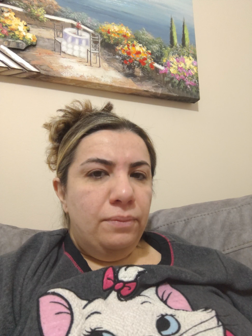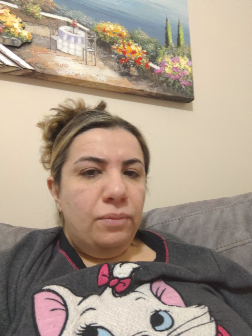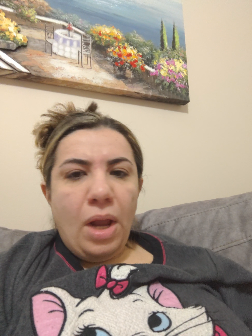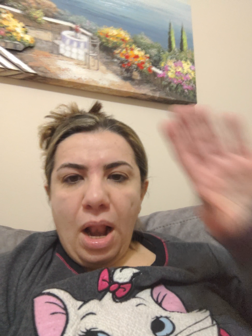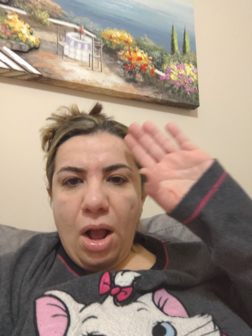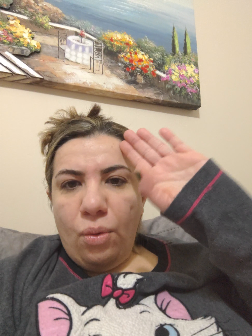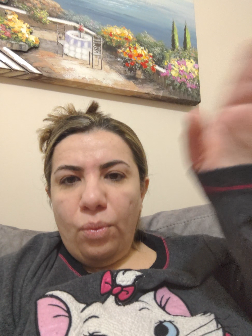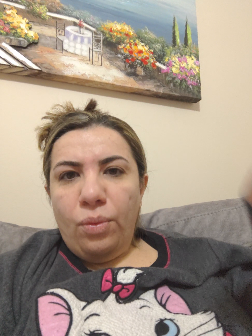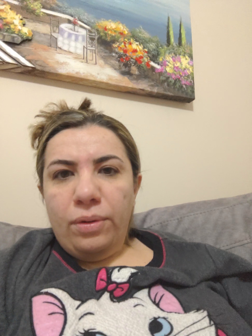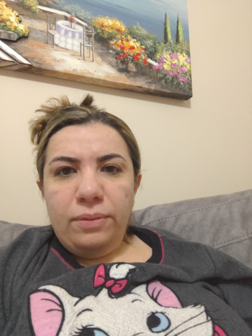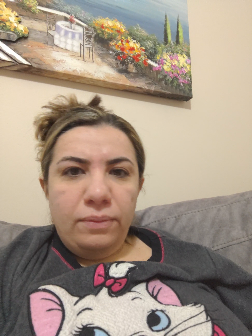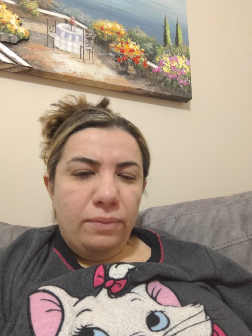hello